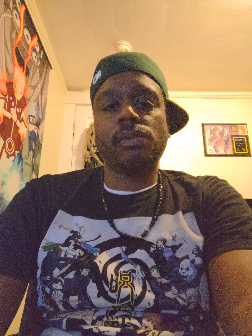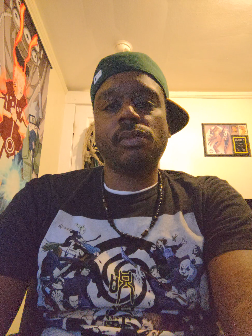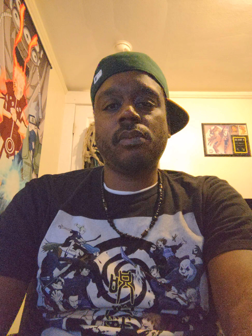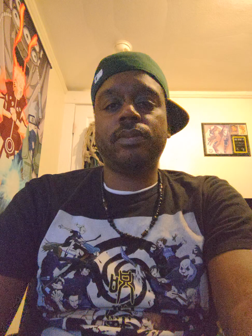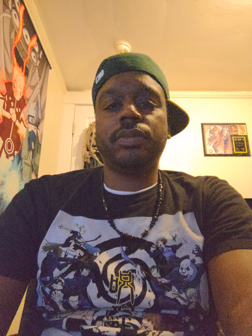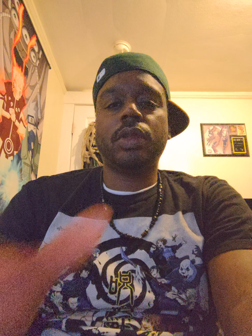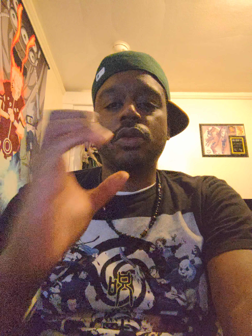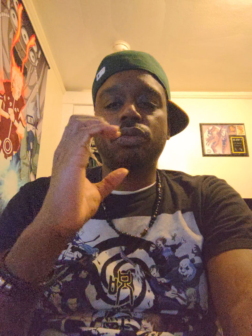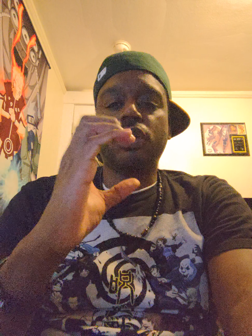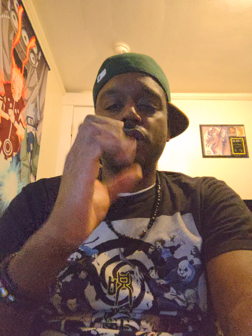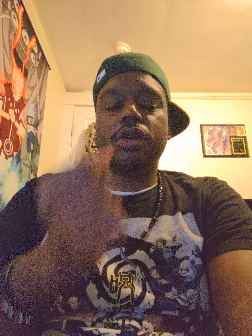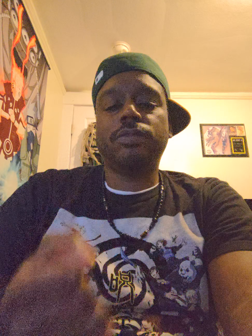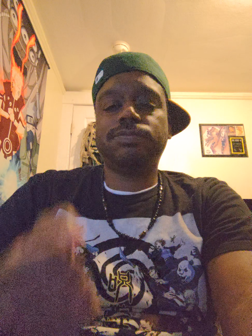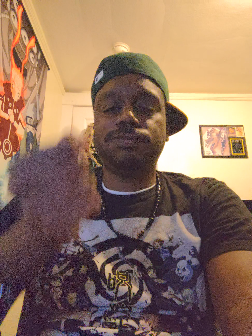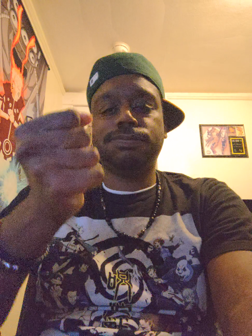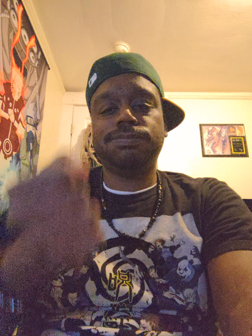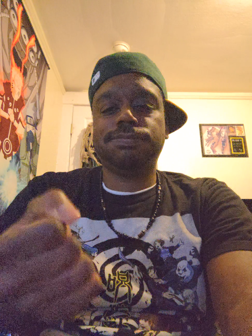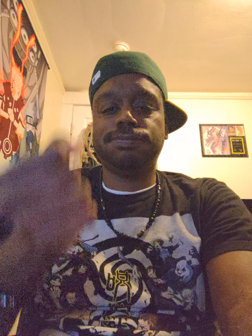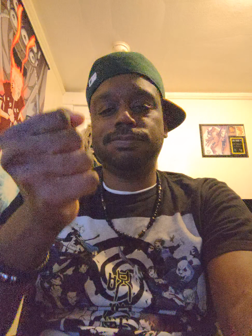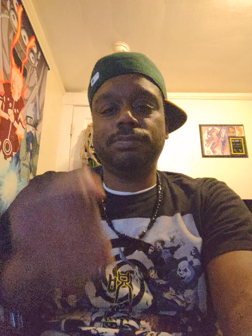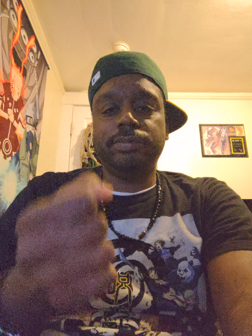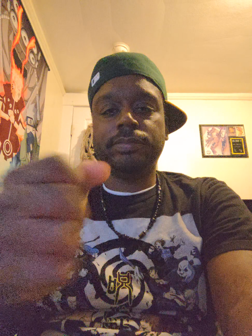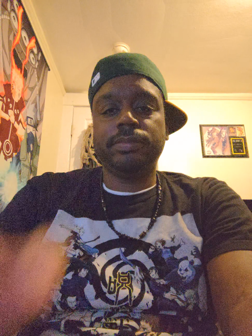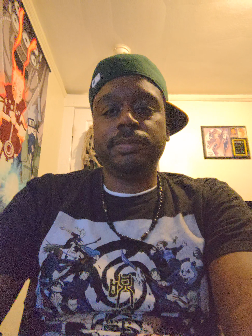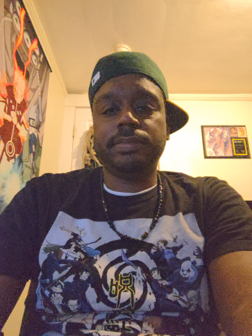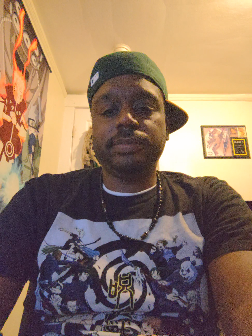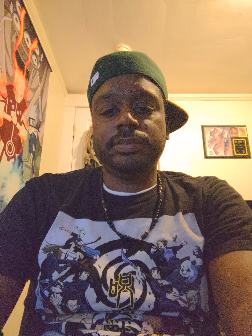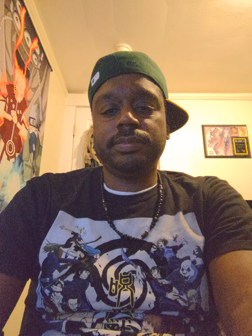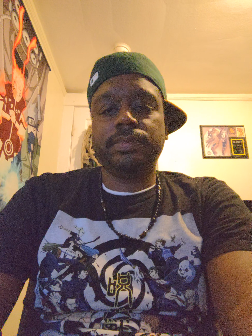car